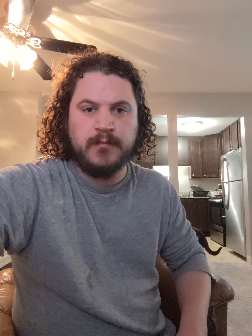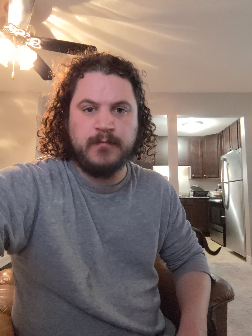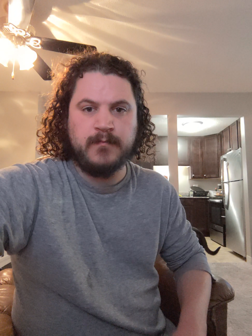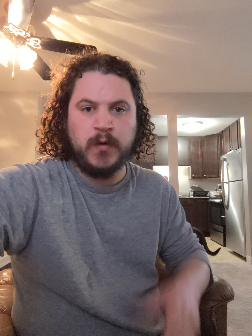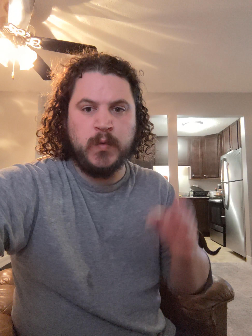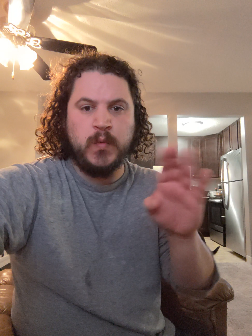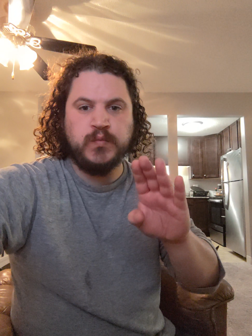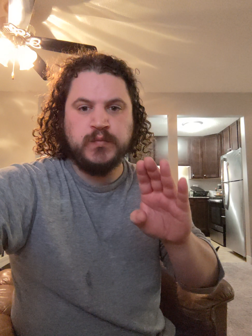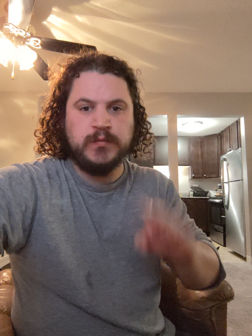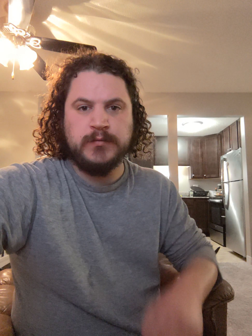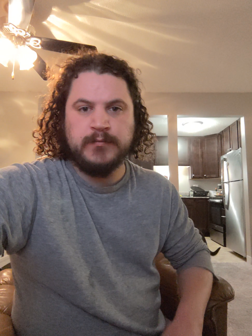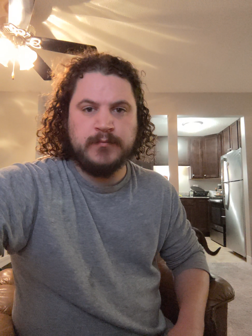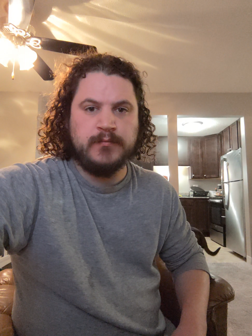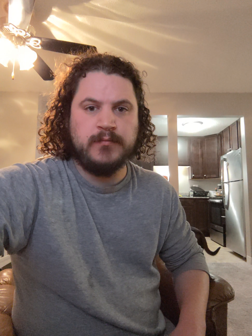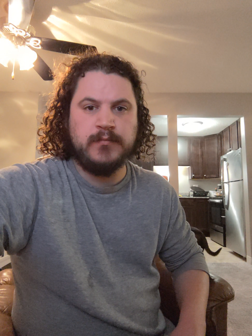close